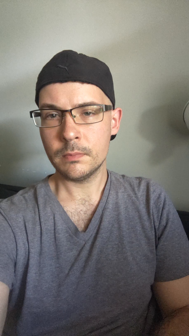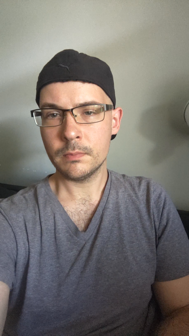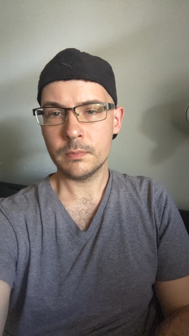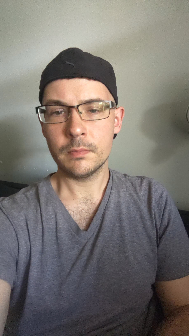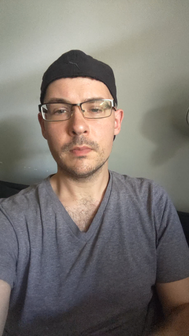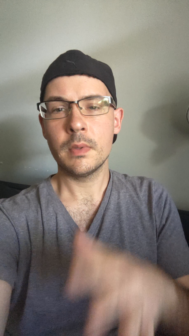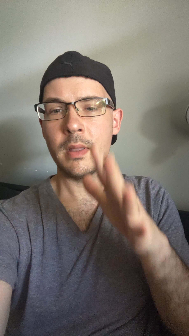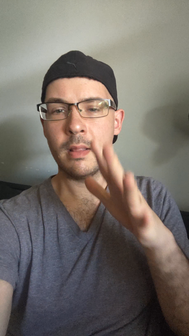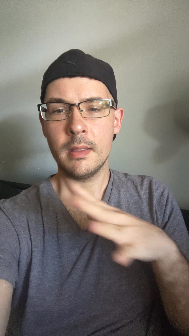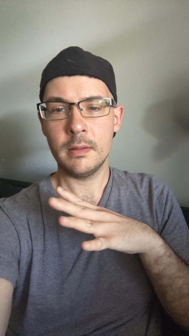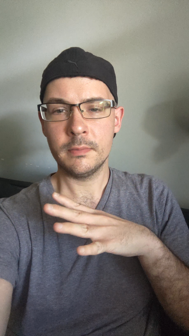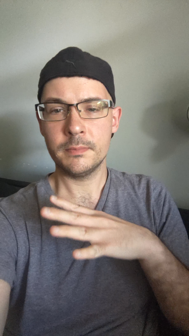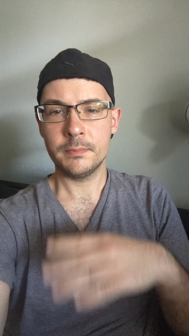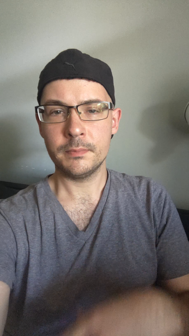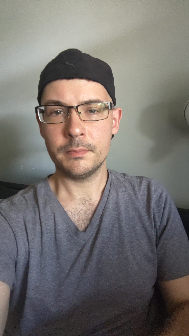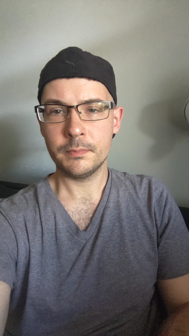lady